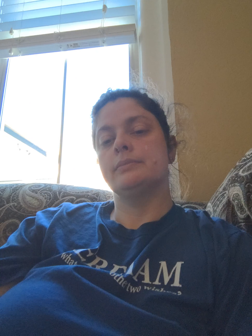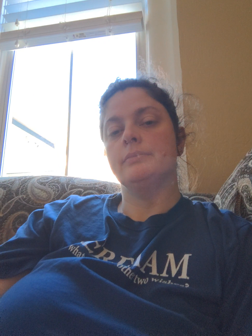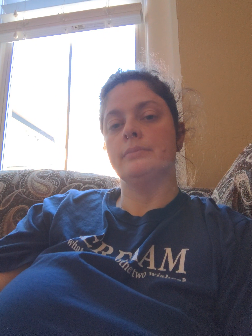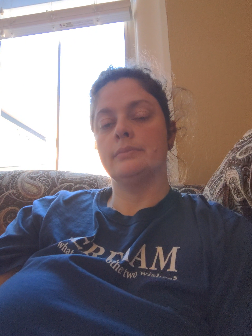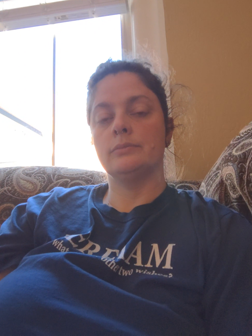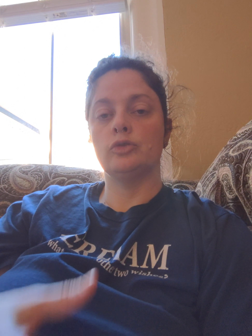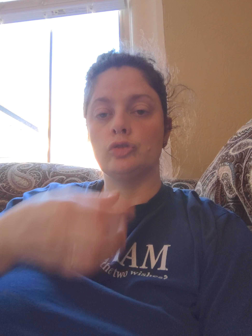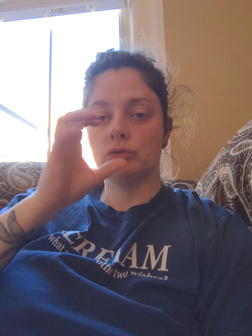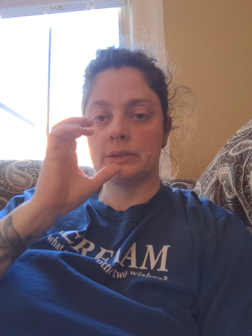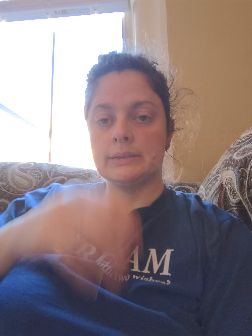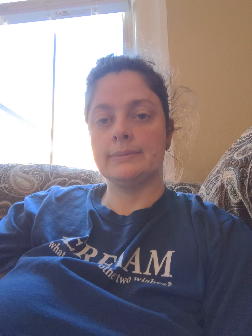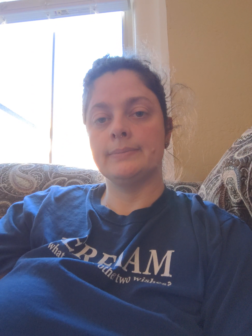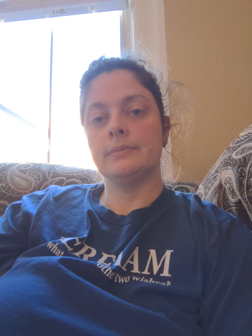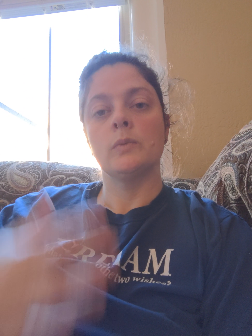drink